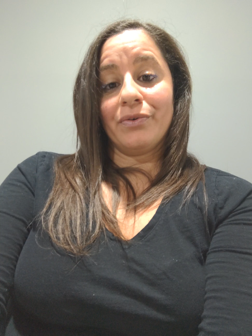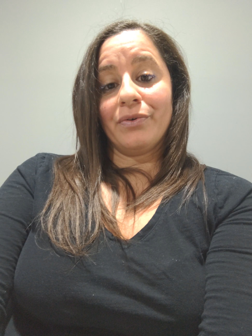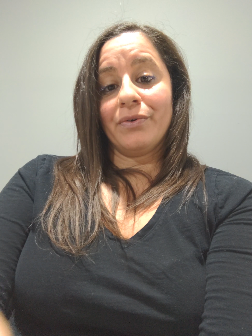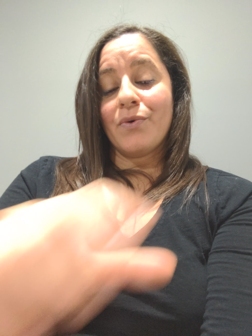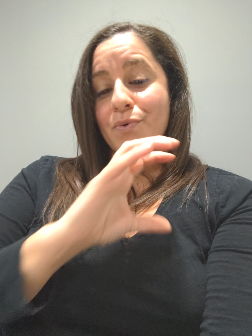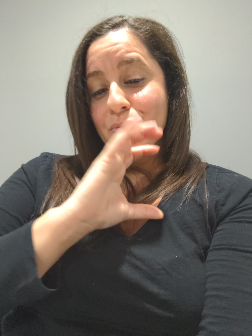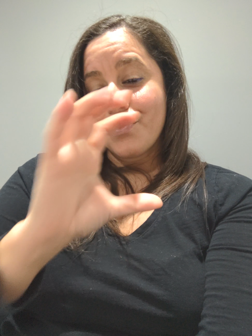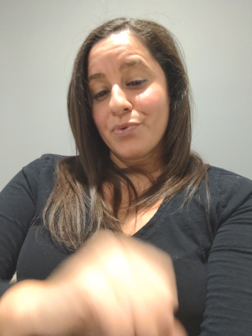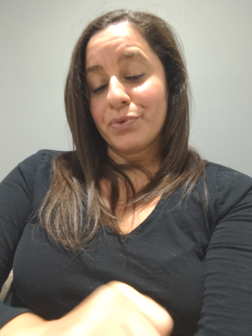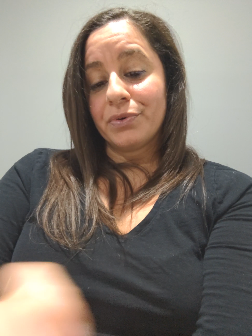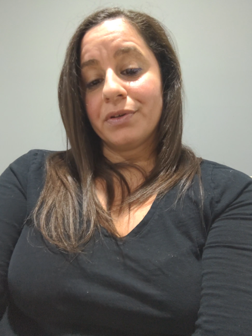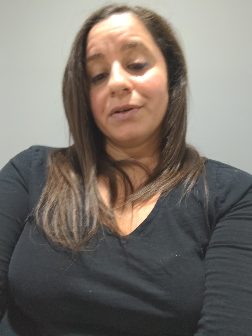old